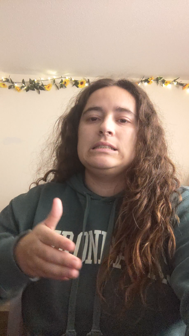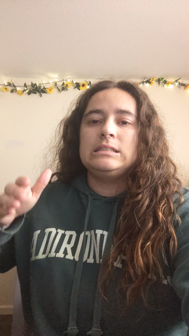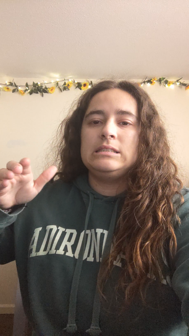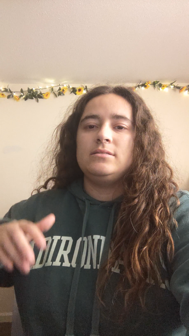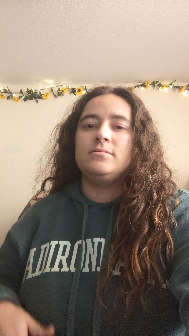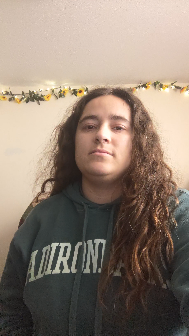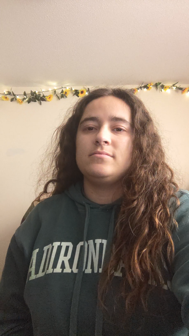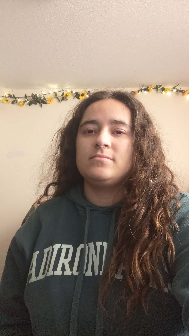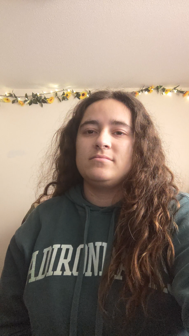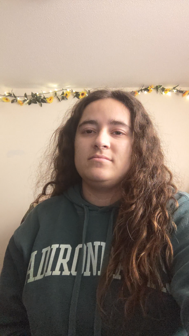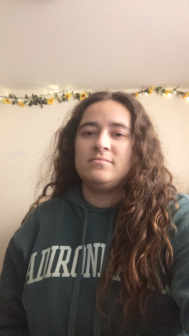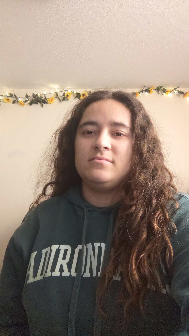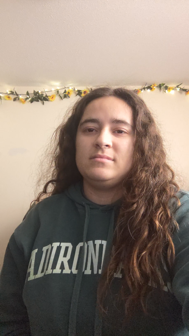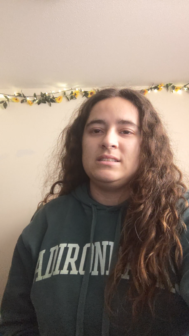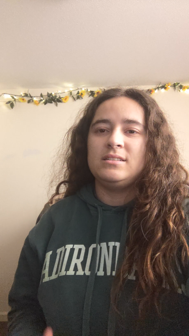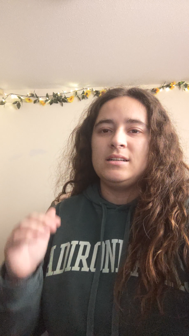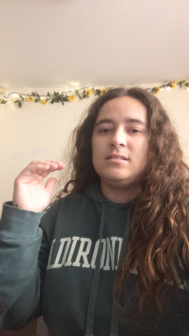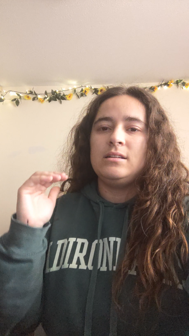little